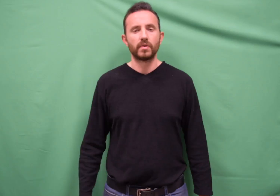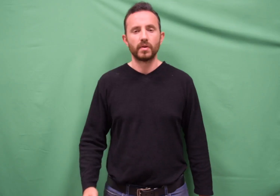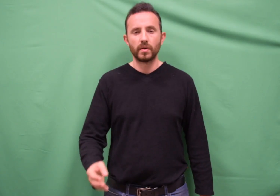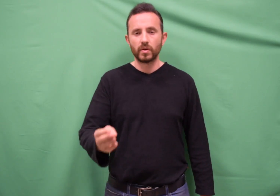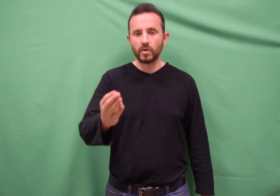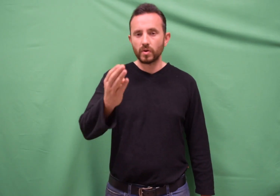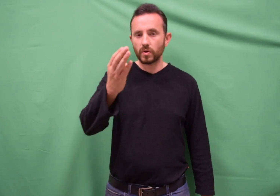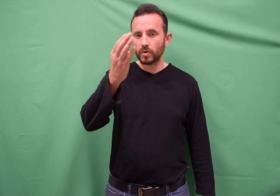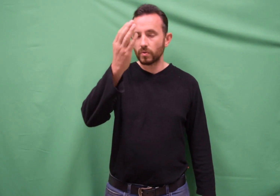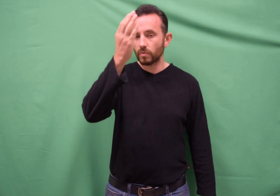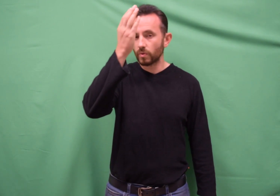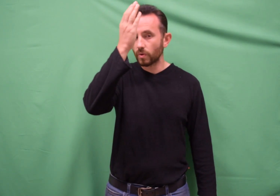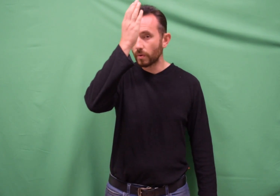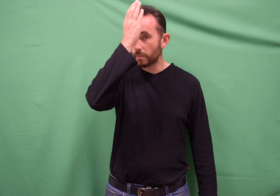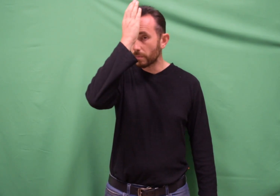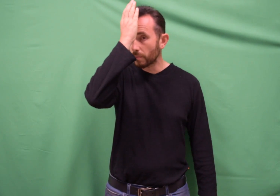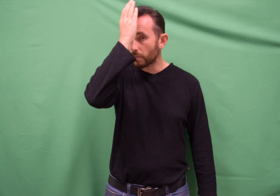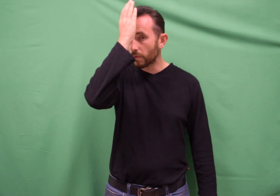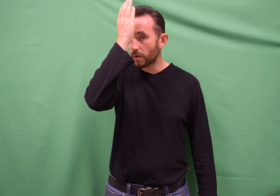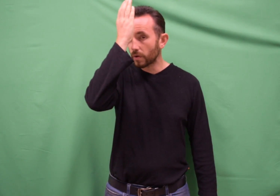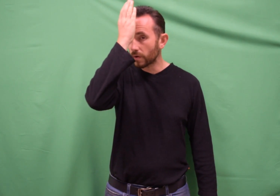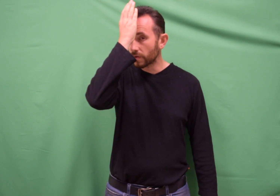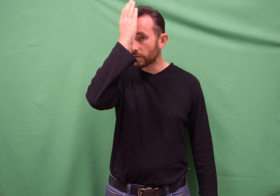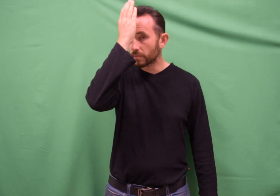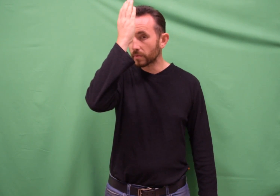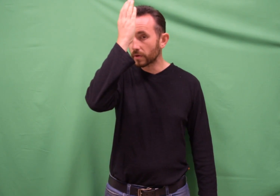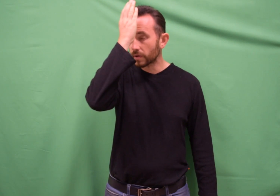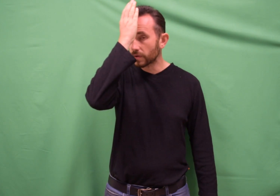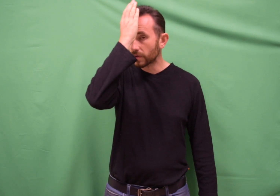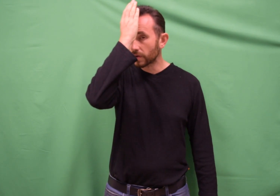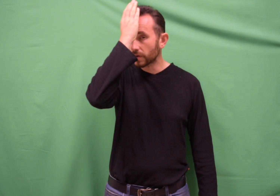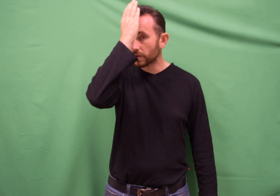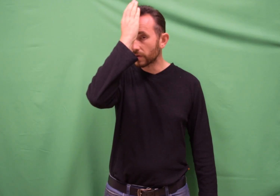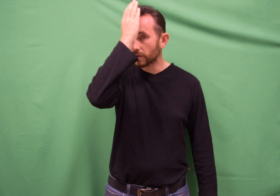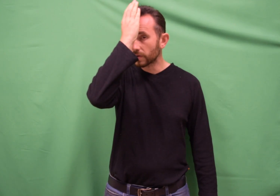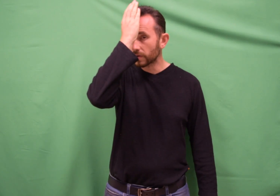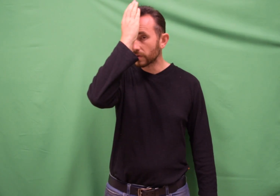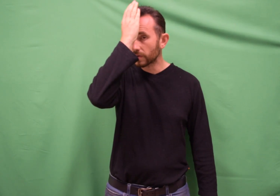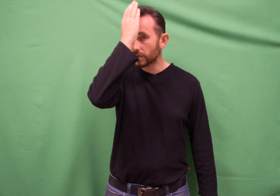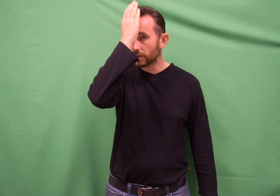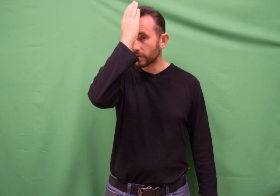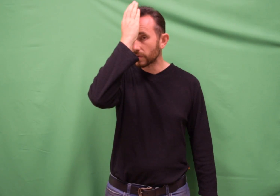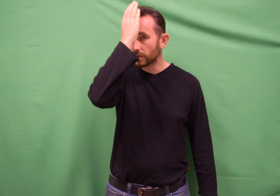bomberos